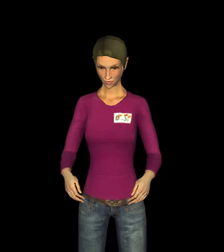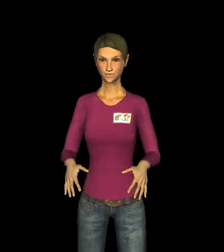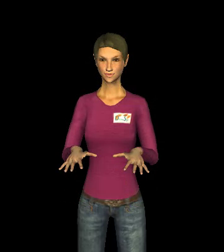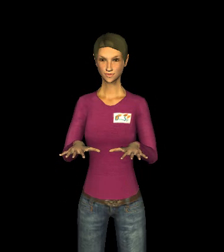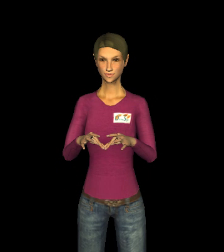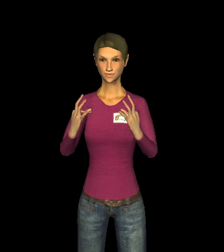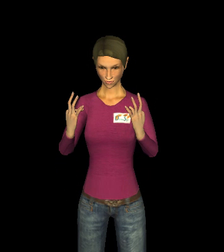يجد